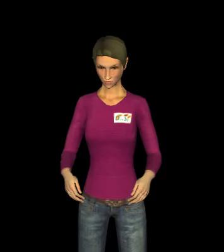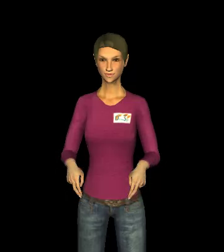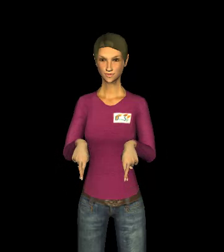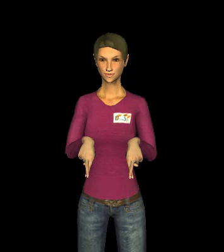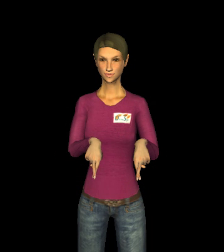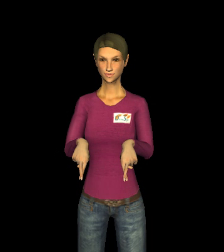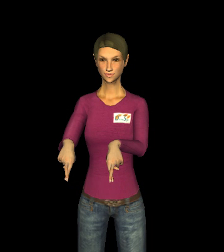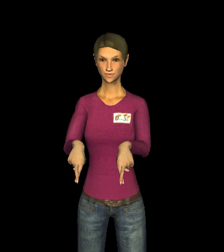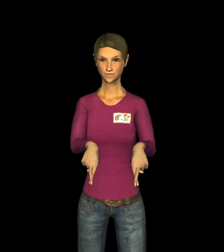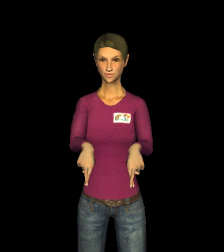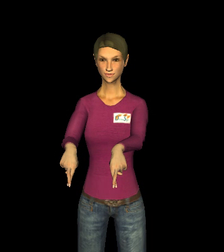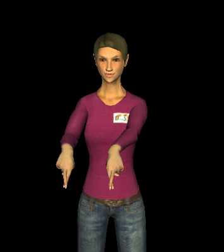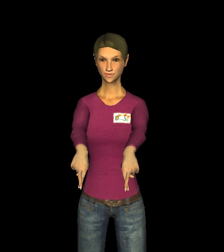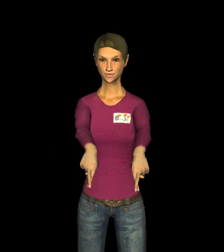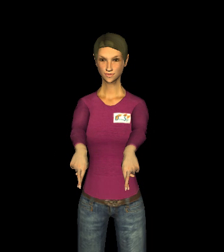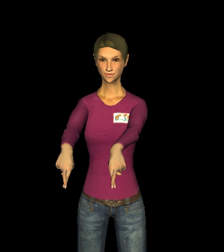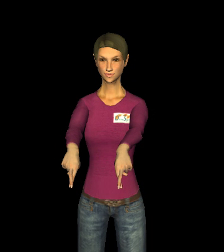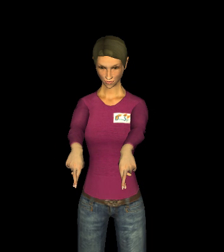نهر